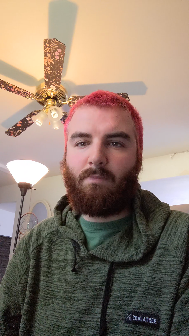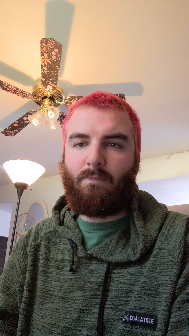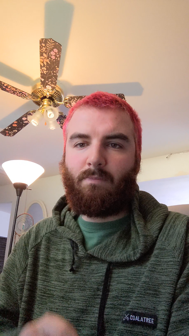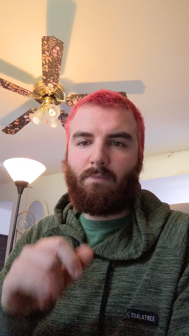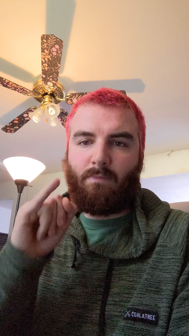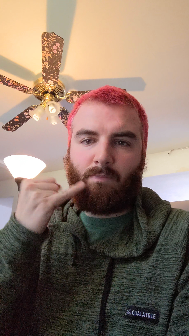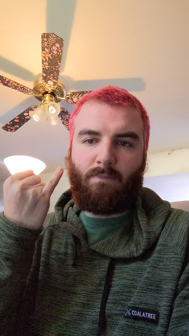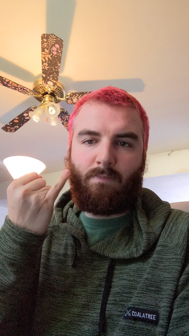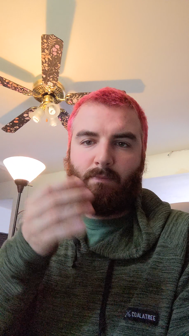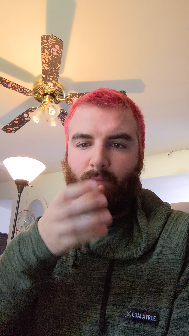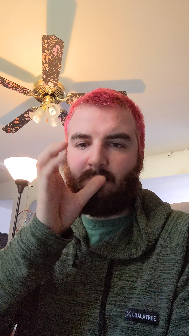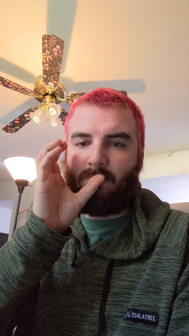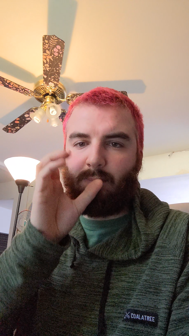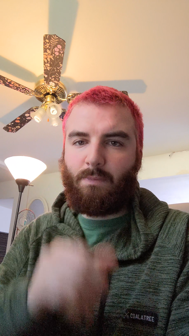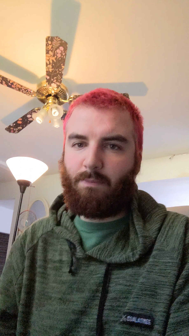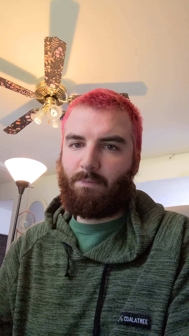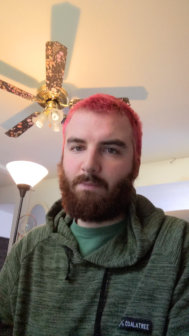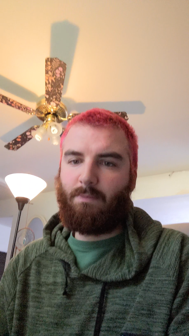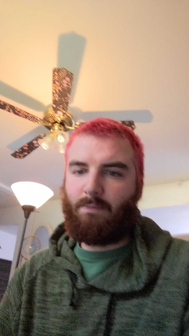juice